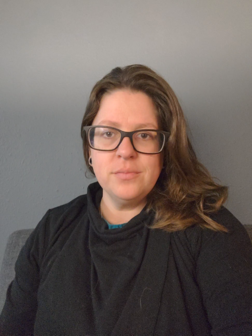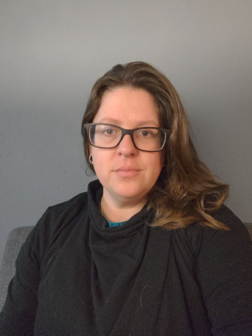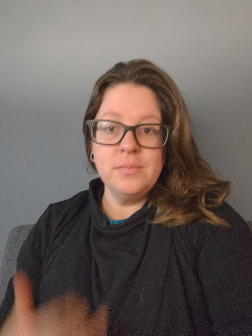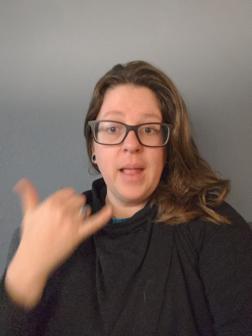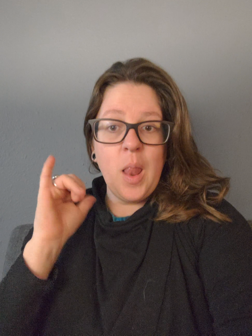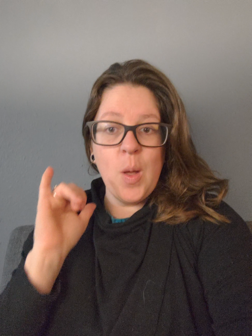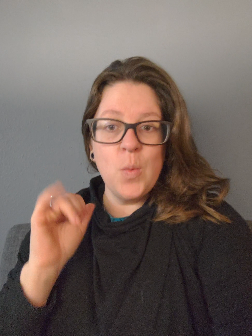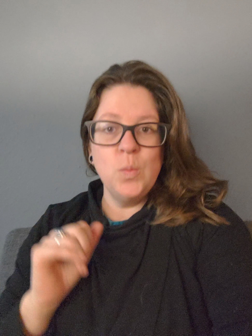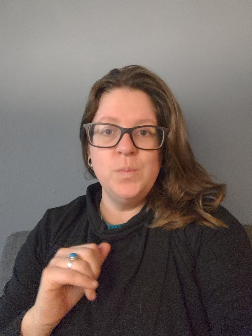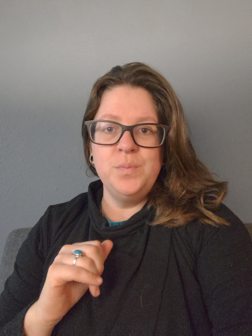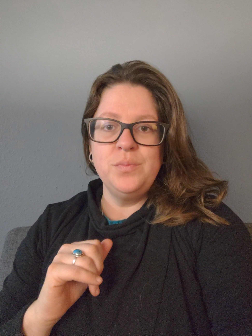yellow